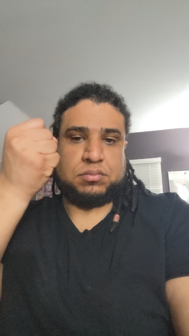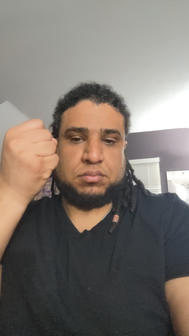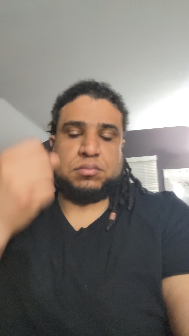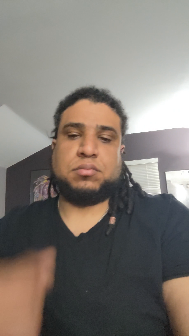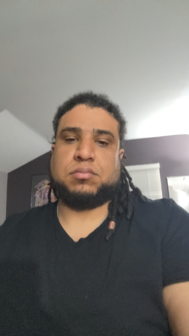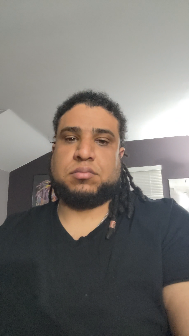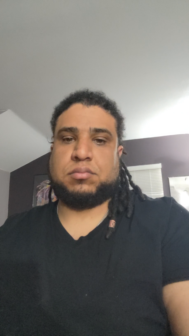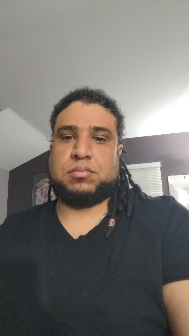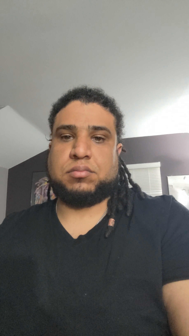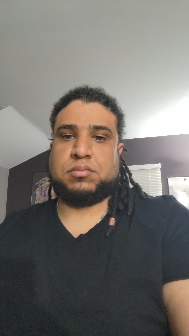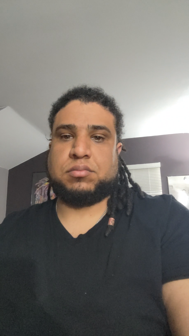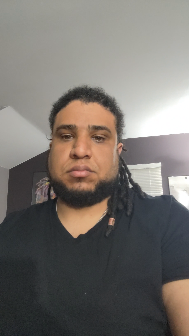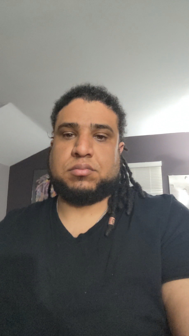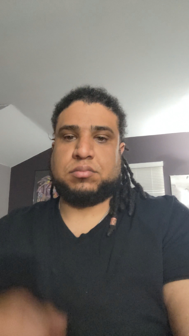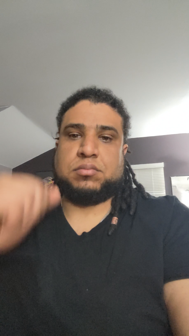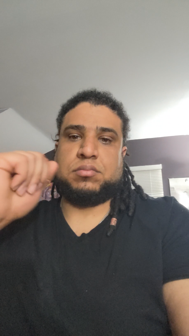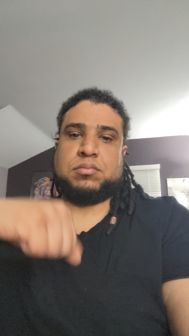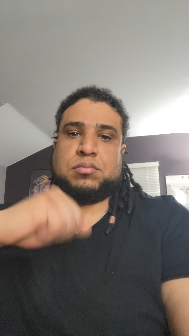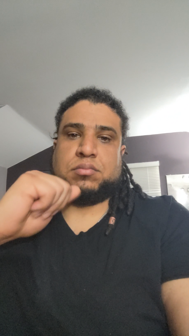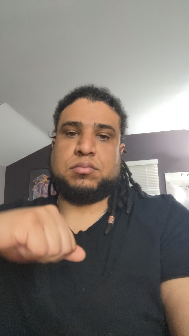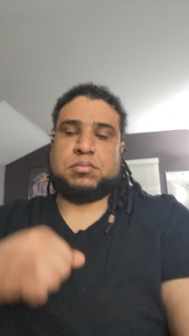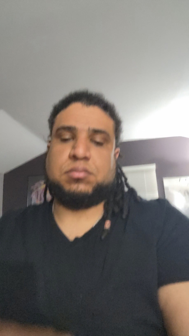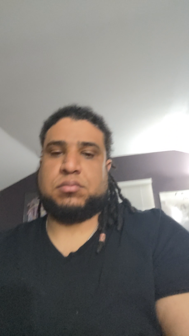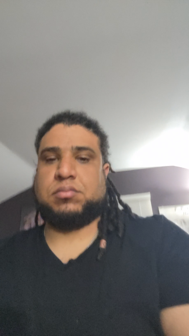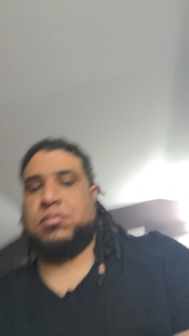rock